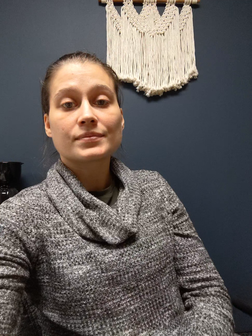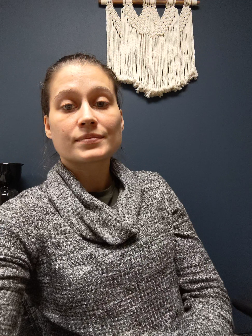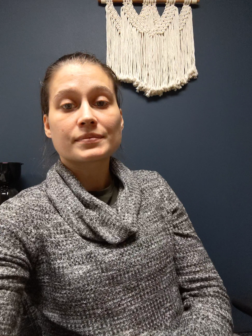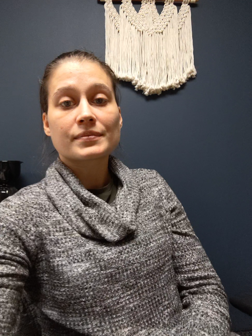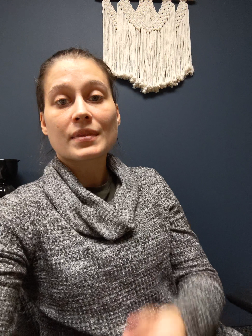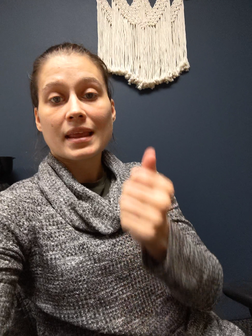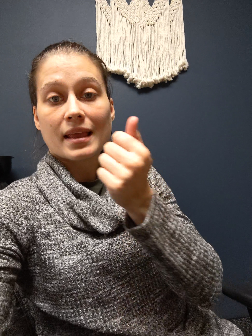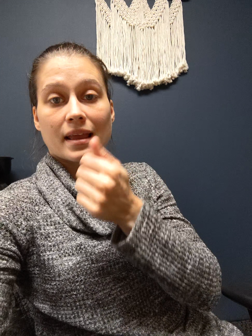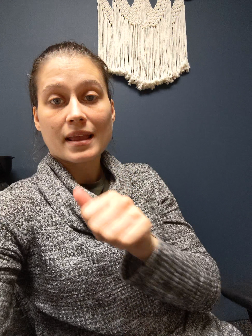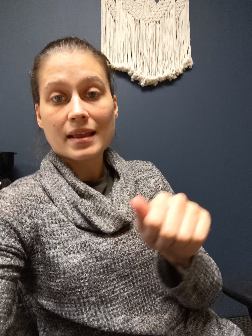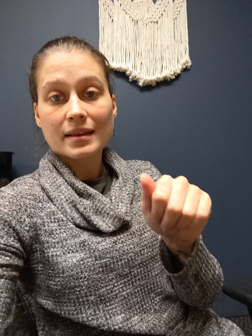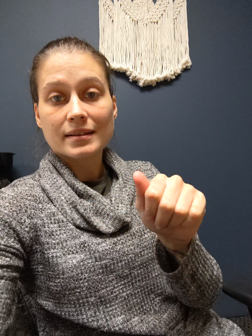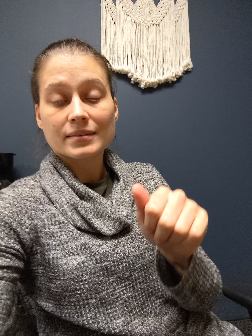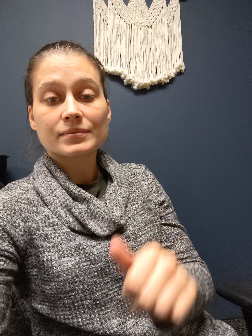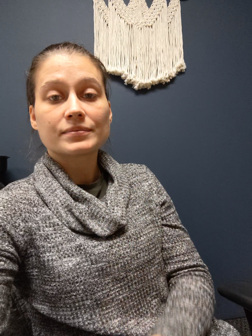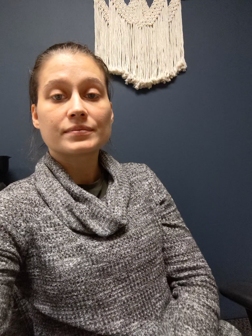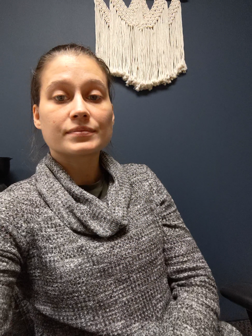any